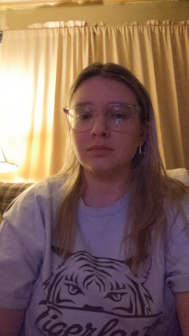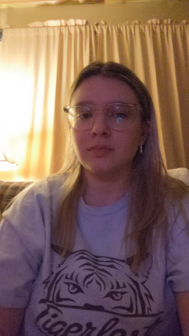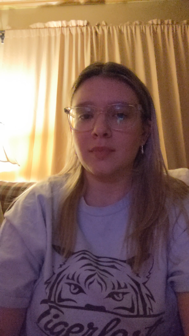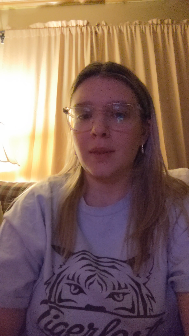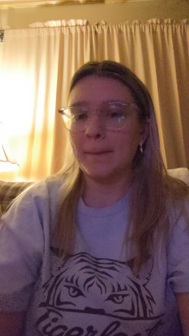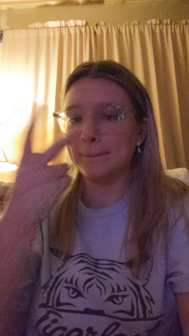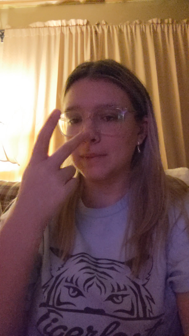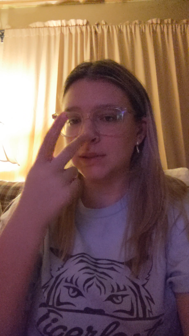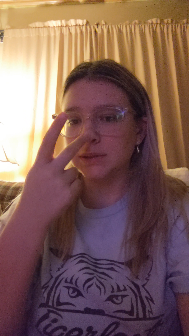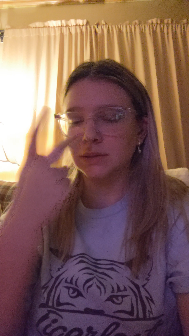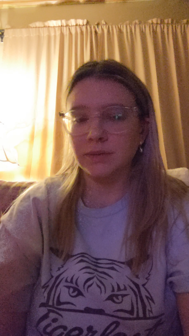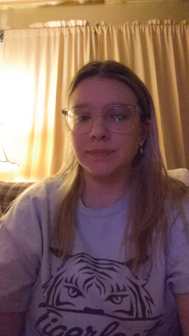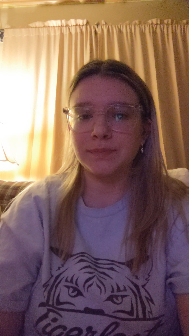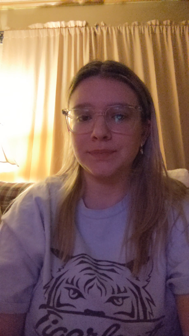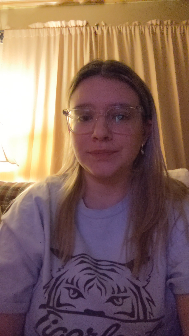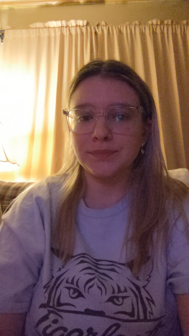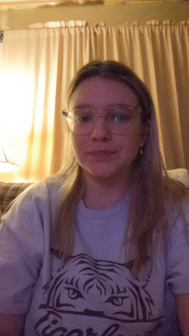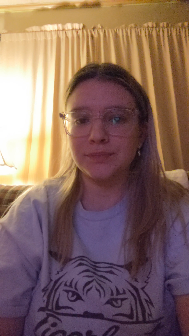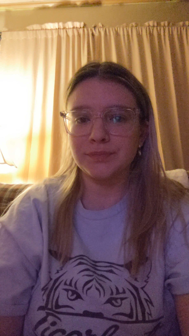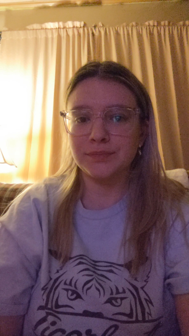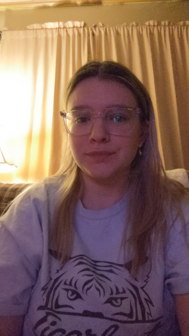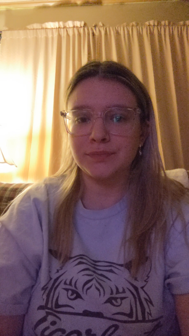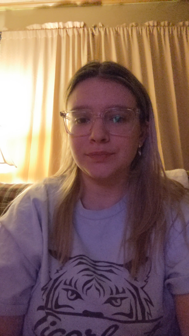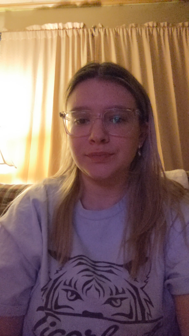penis